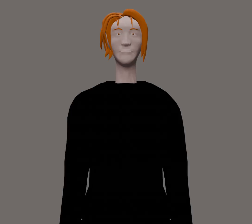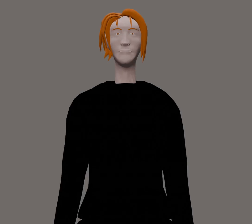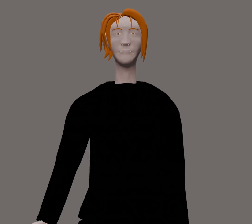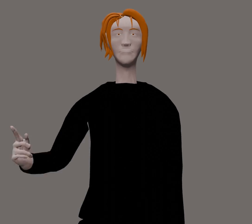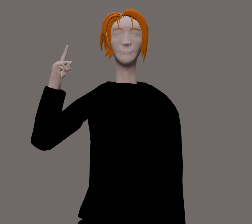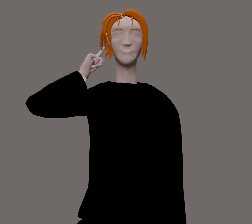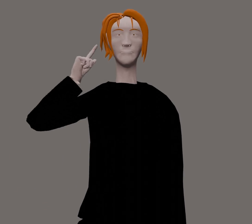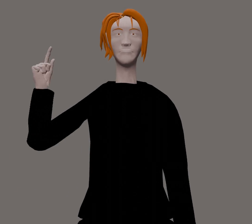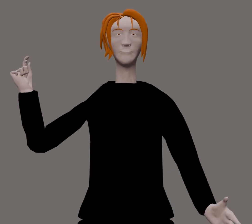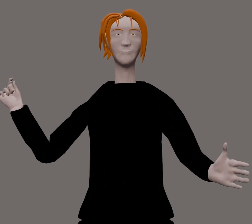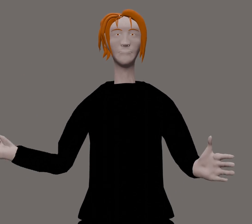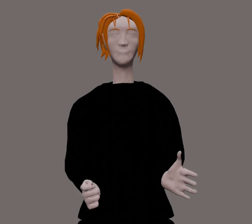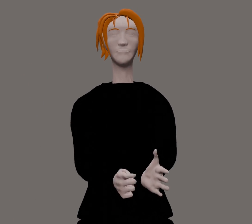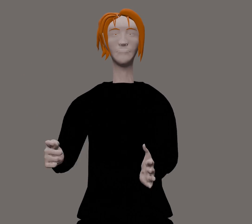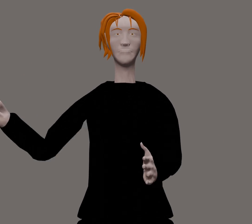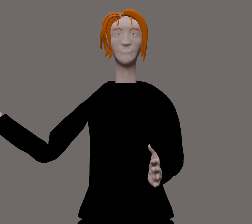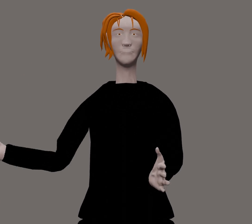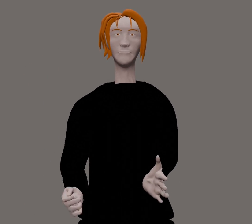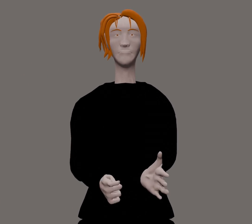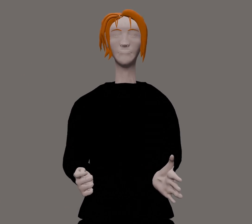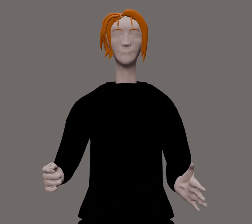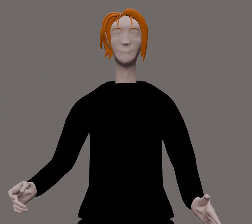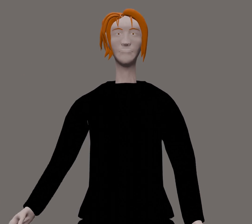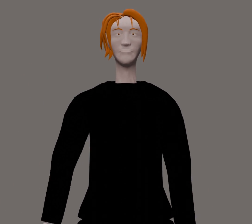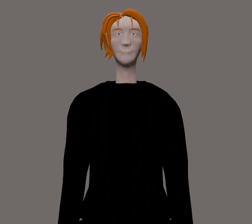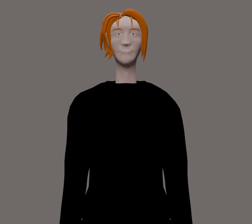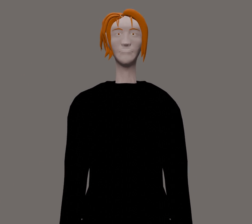Beat